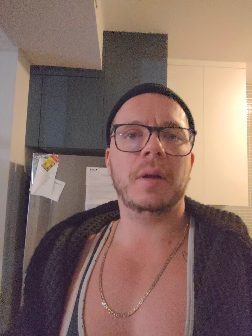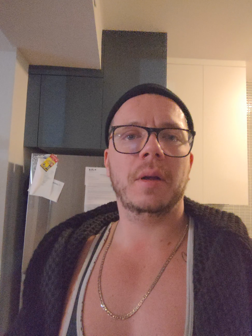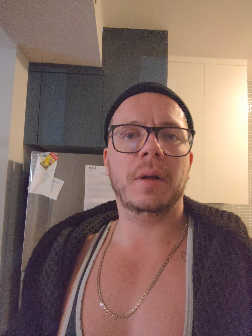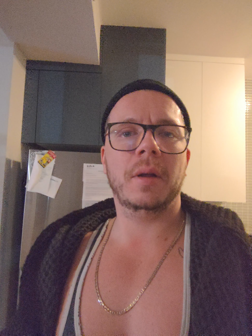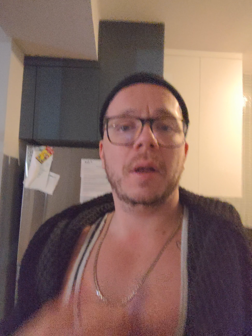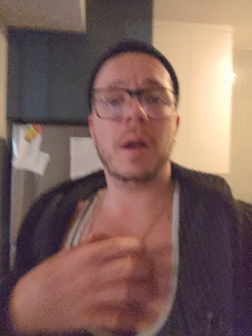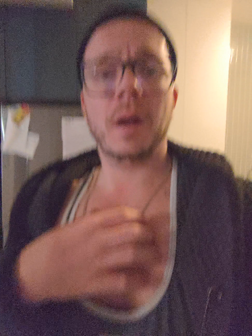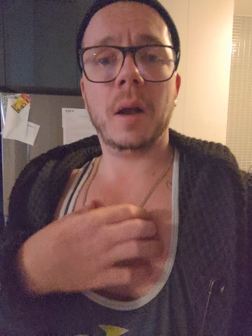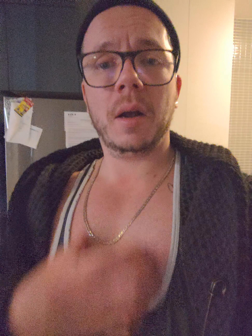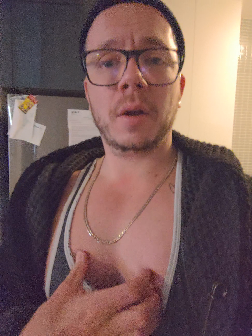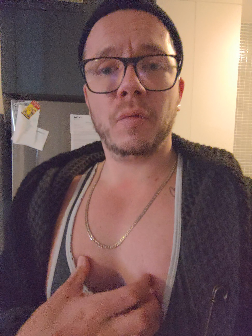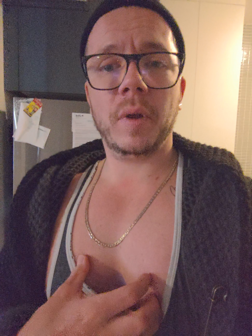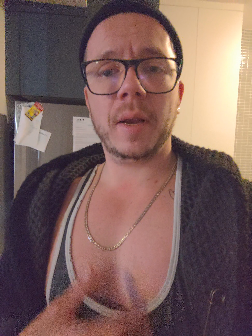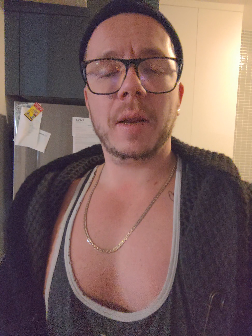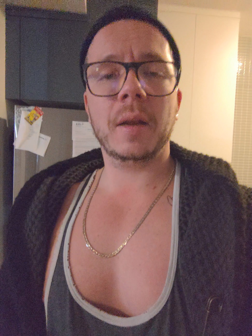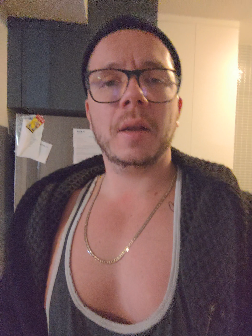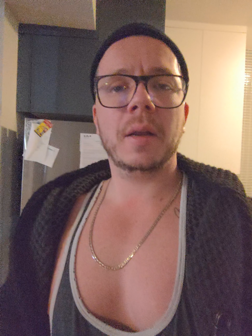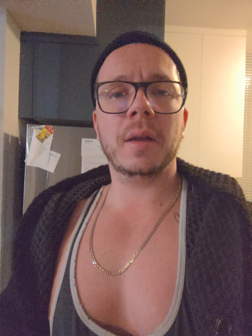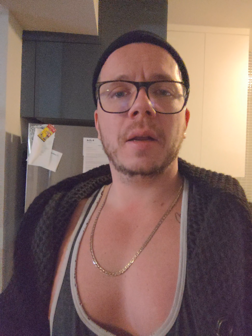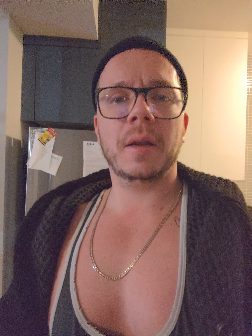hungry